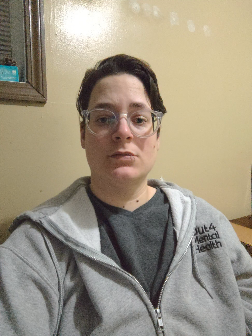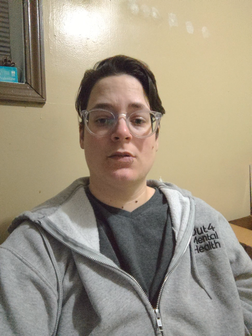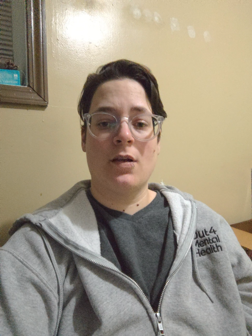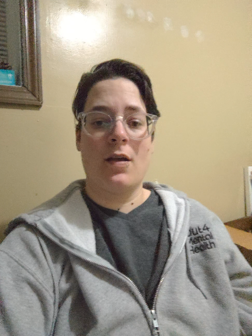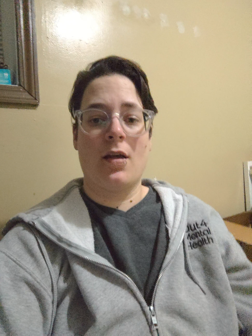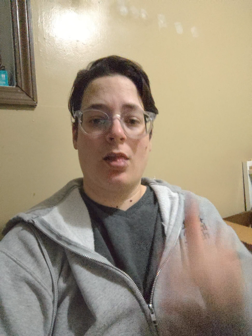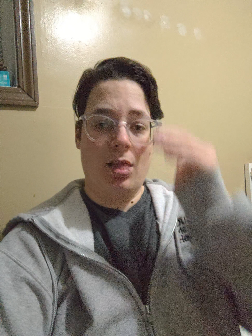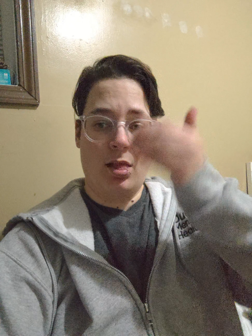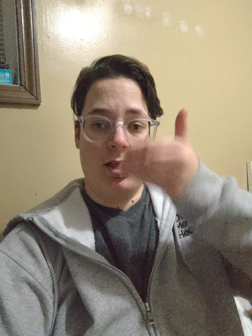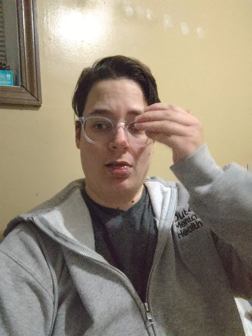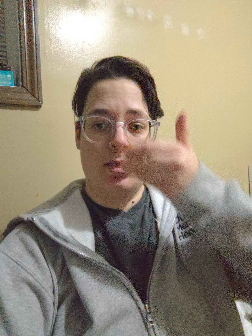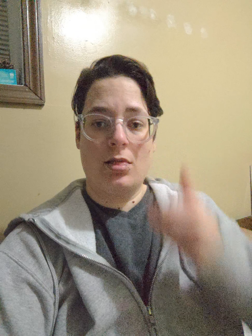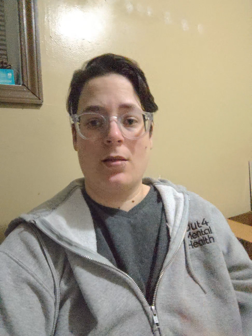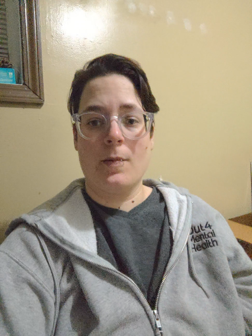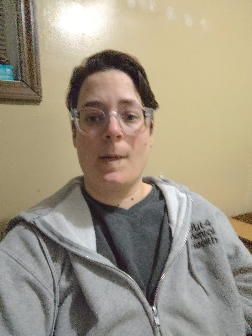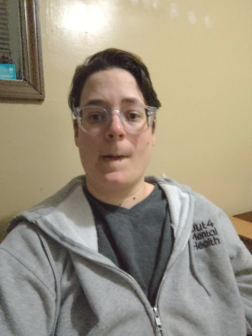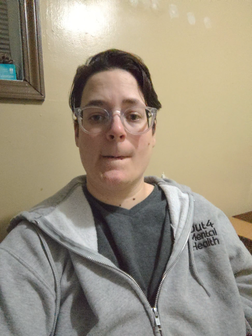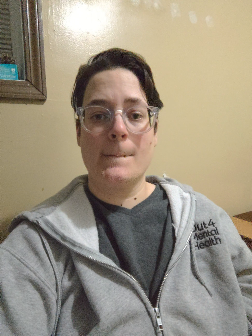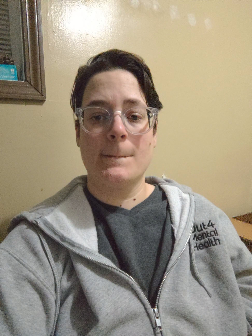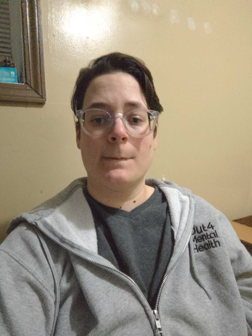sleepy